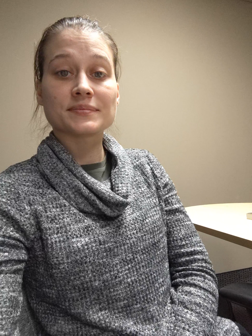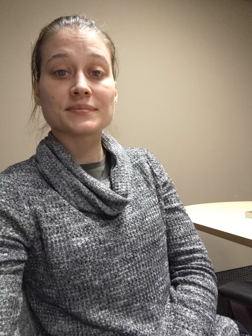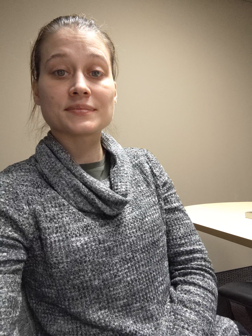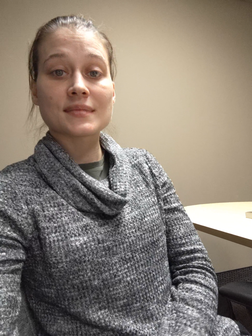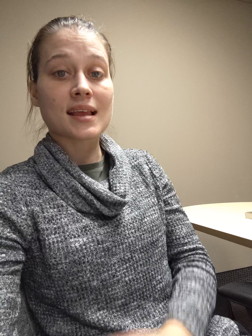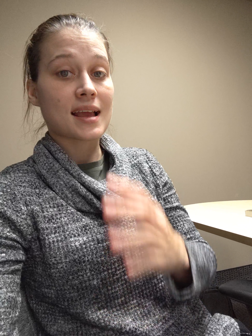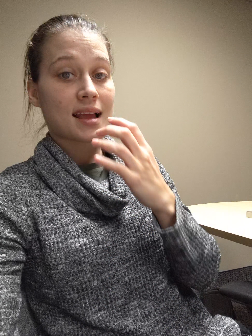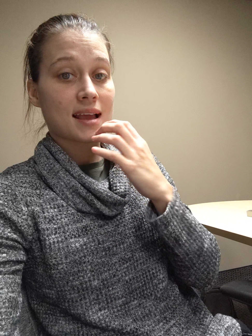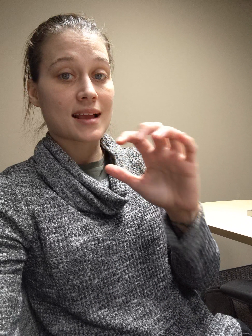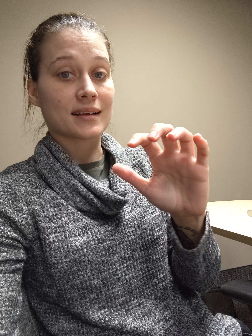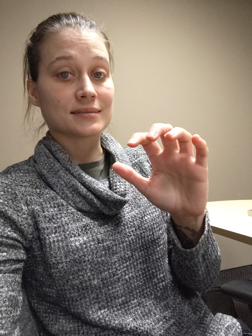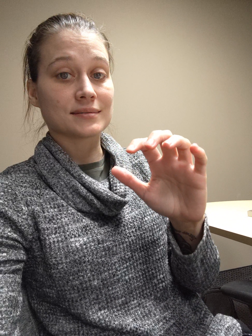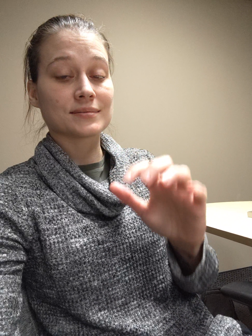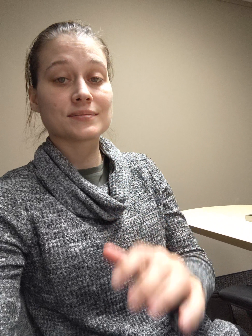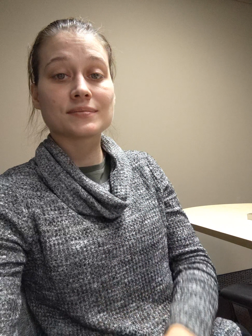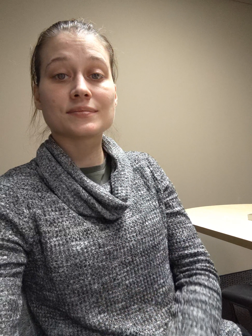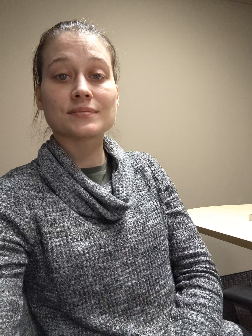hot